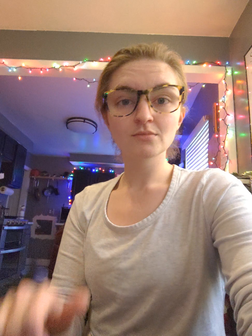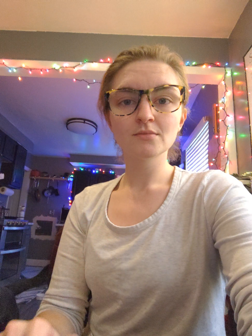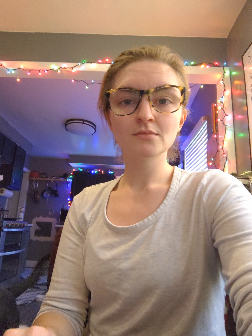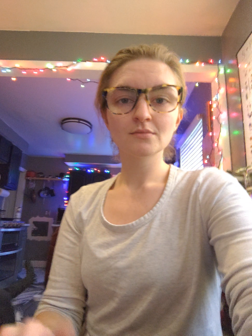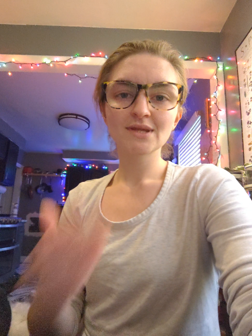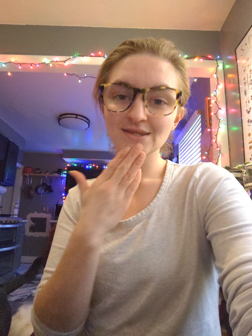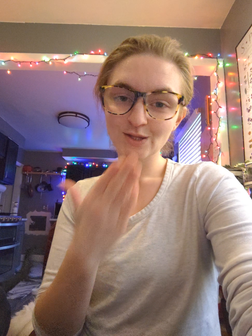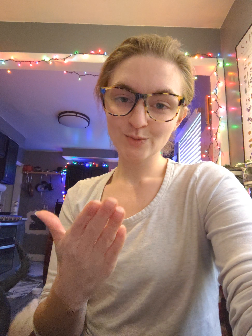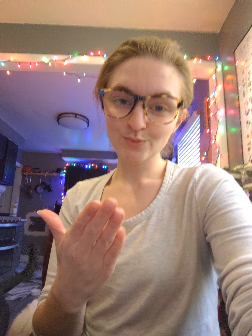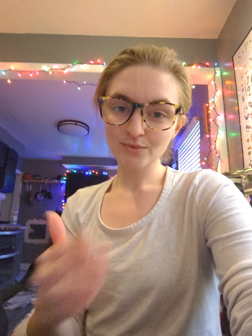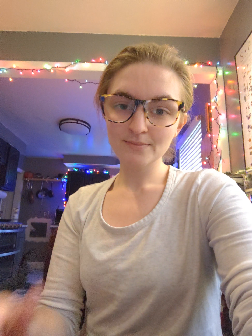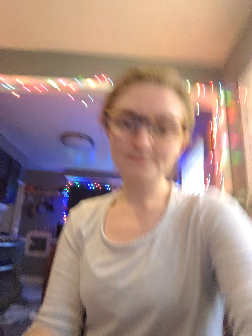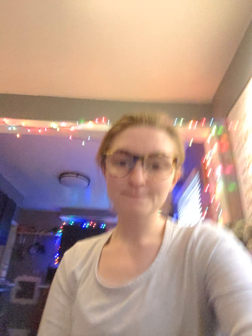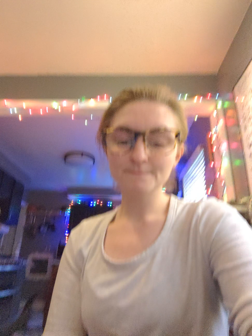thank you